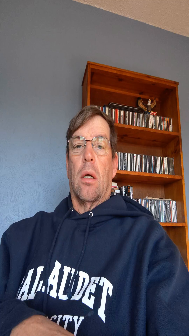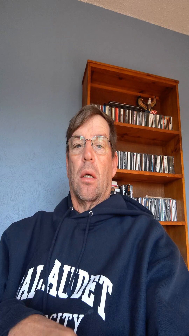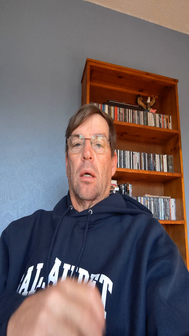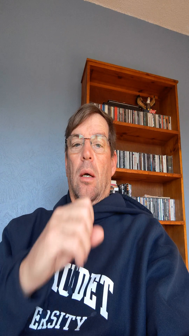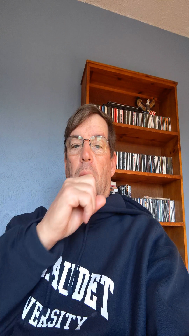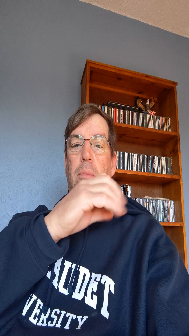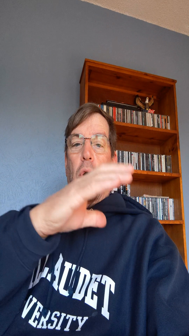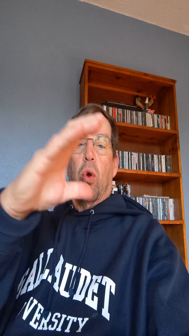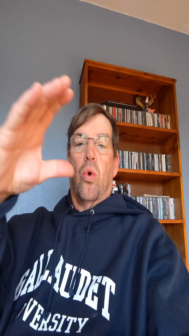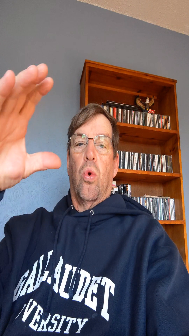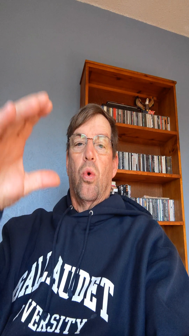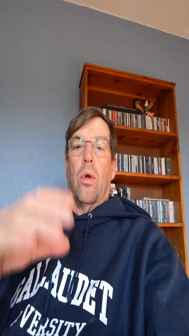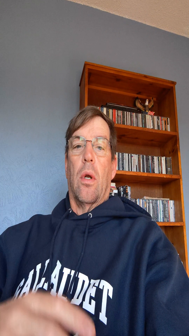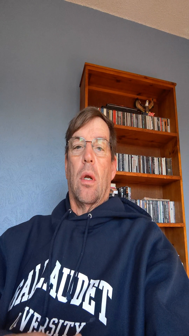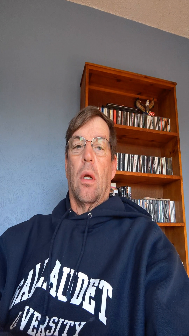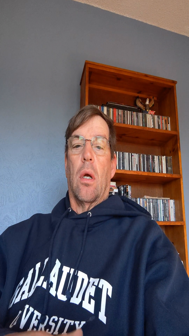balloon